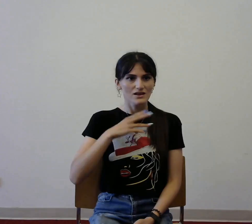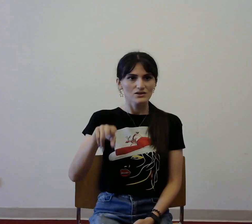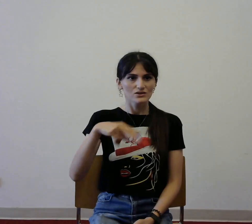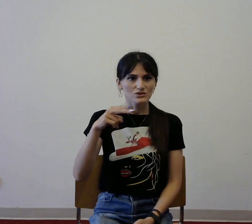D